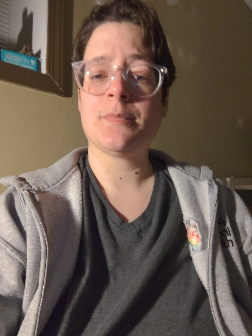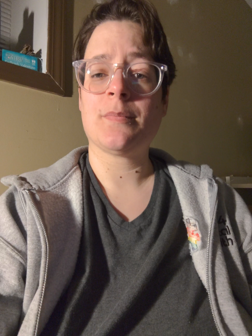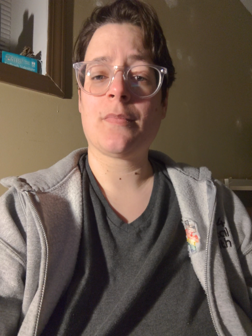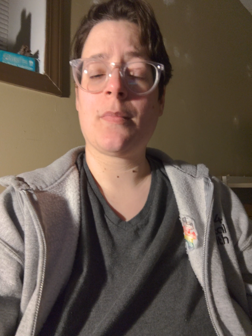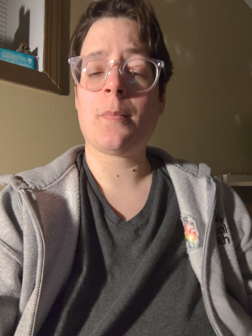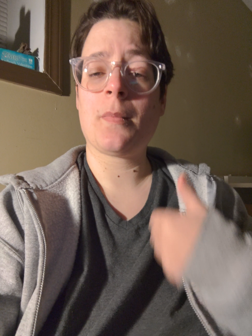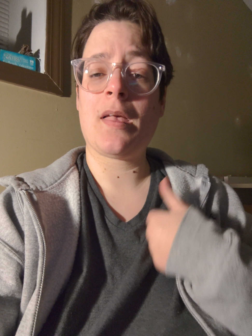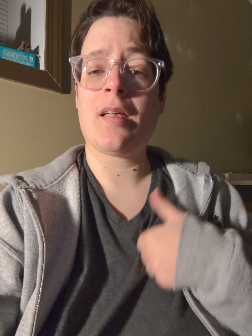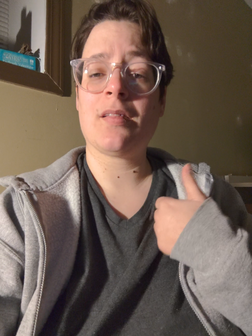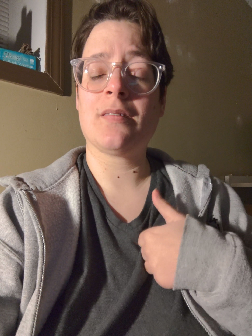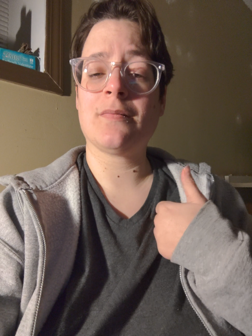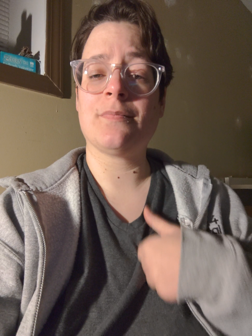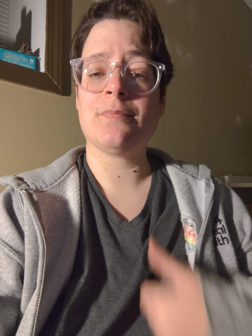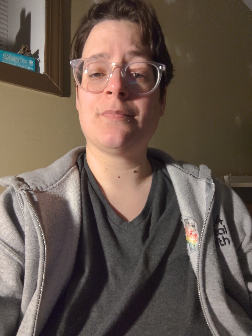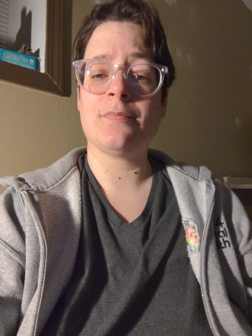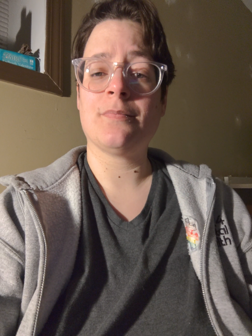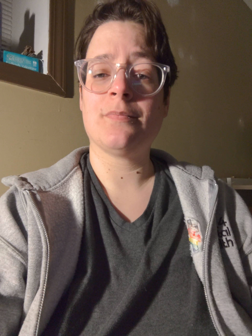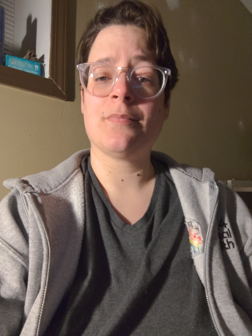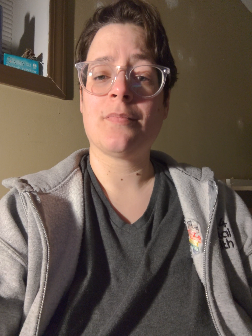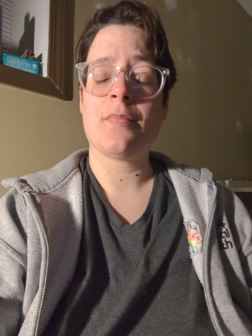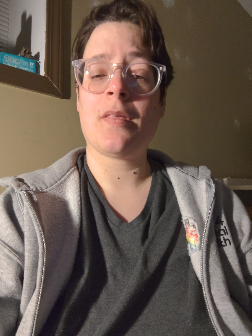bath